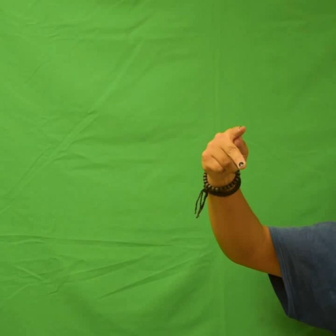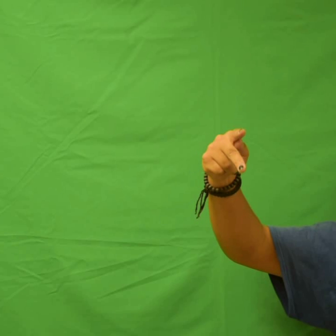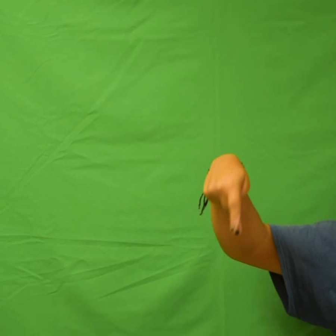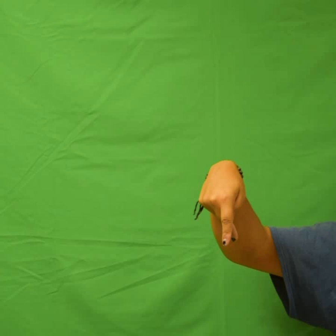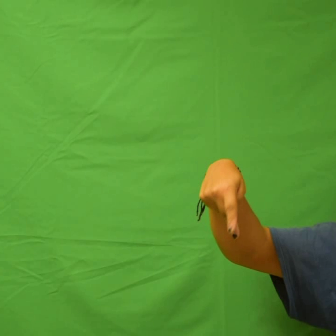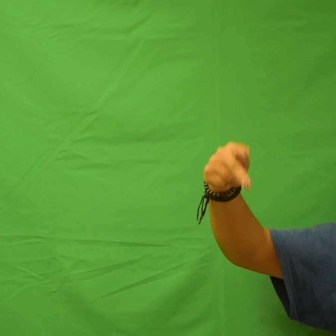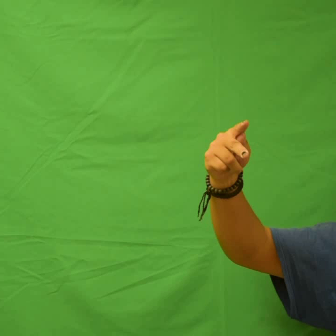K